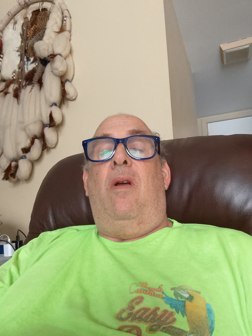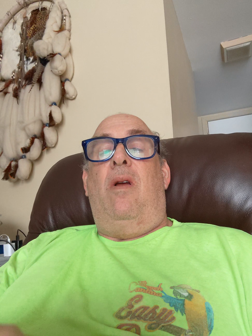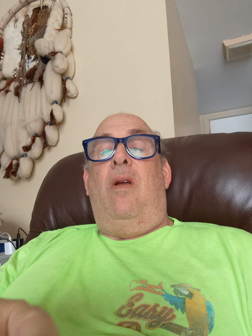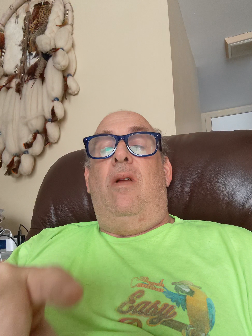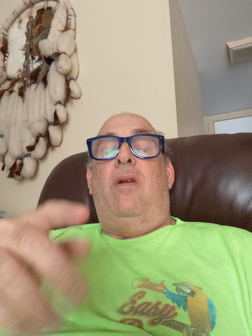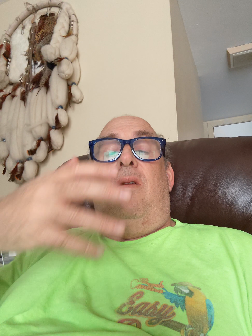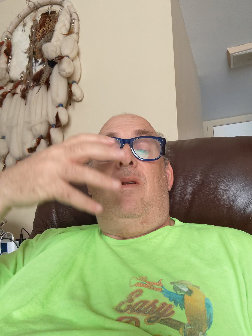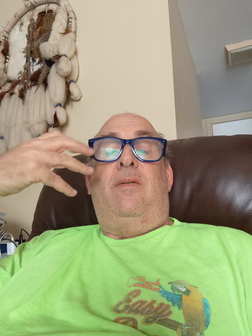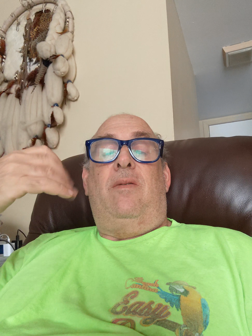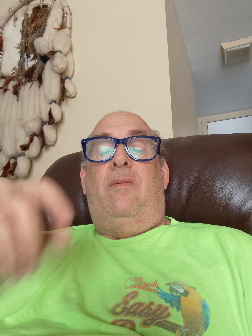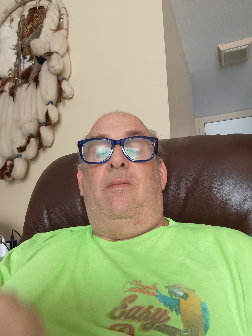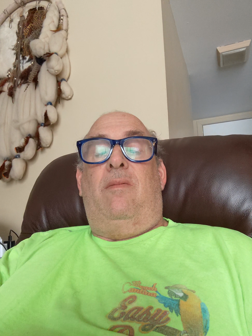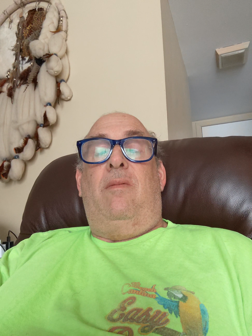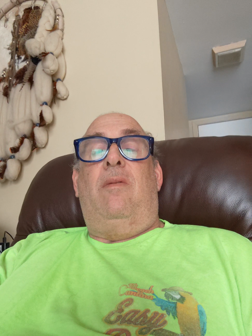tiger